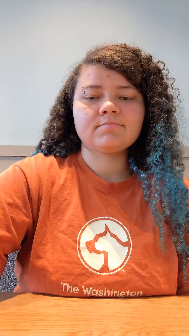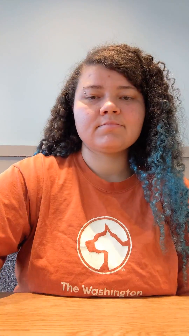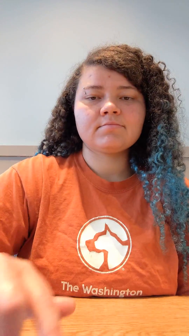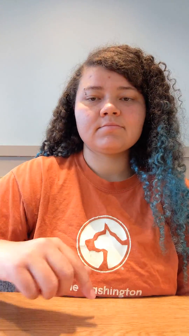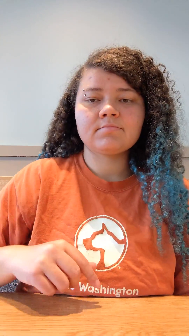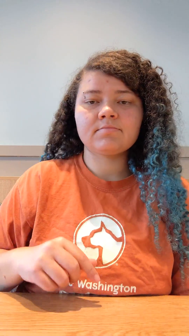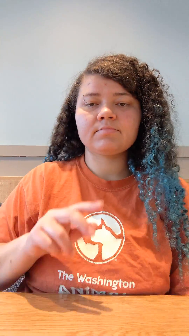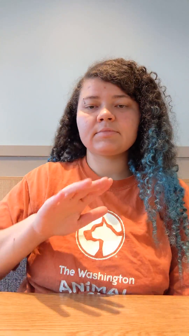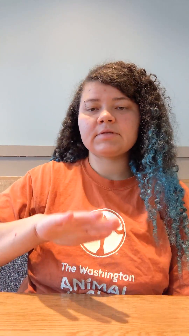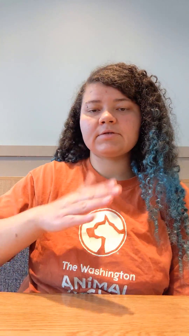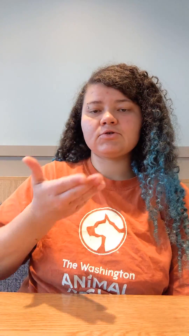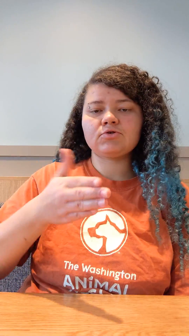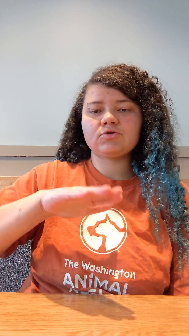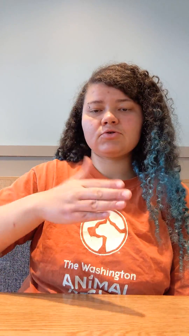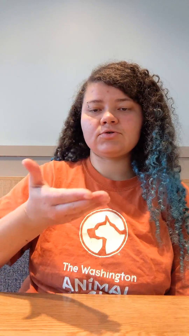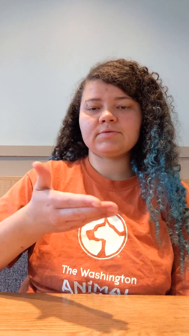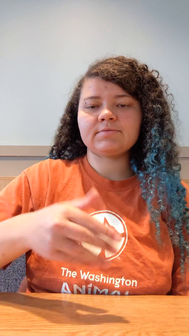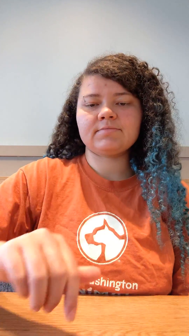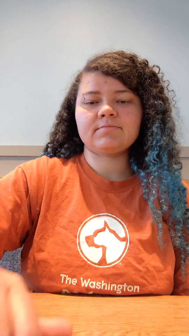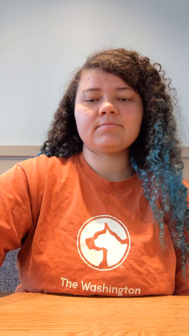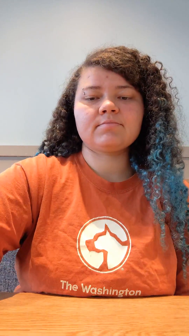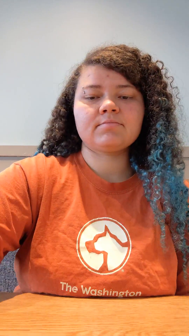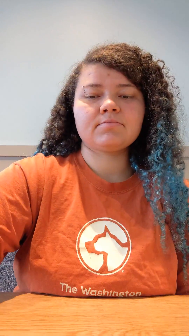kitchen